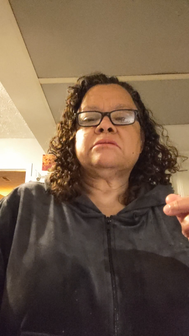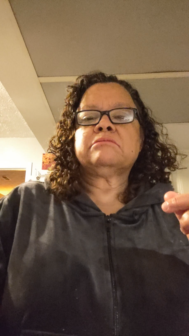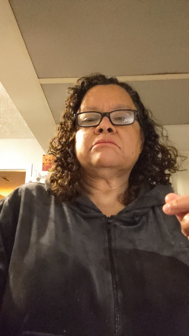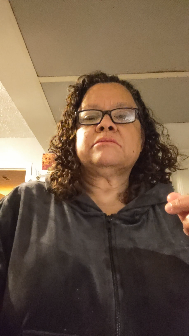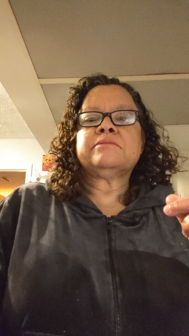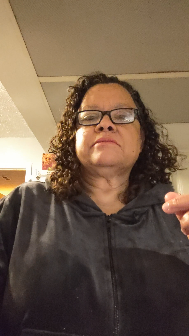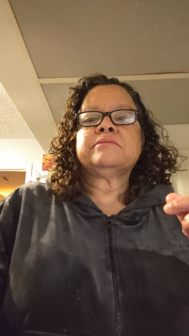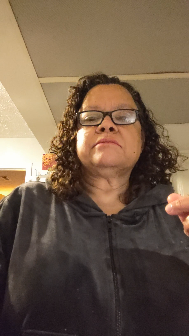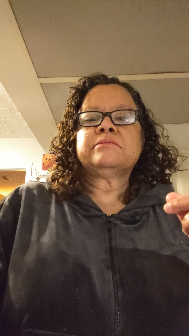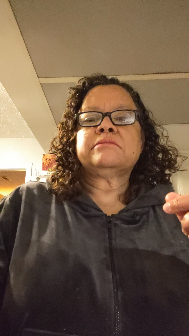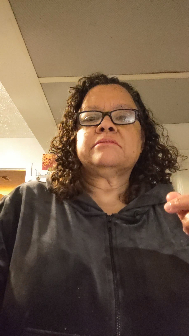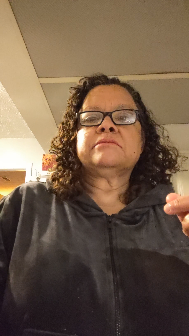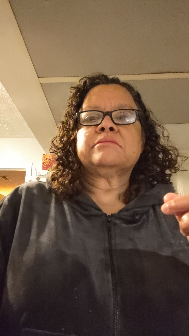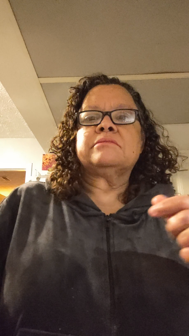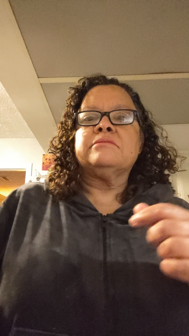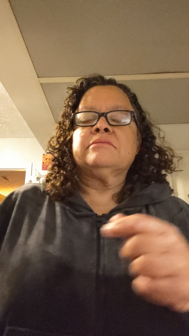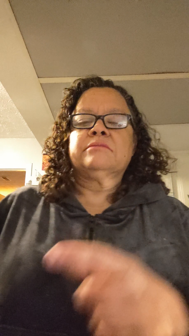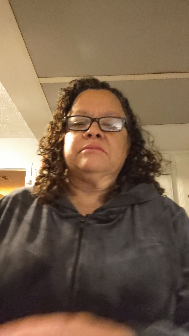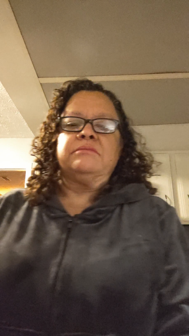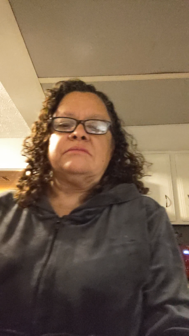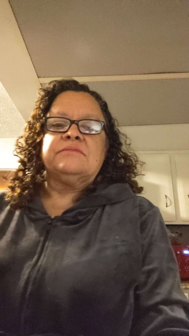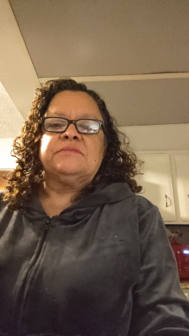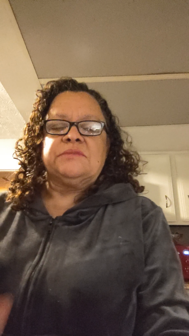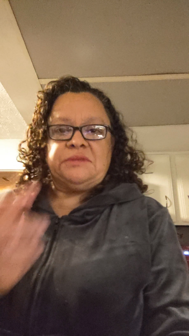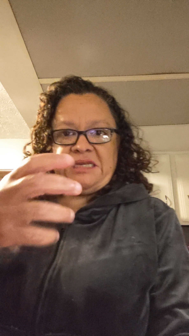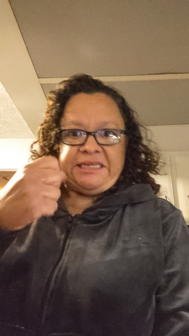get